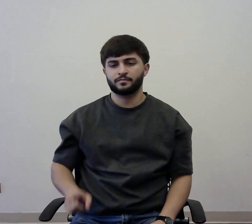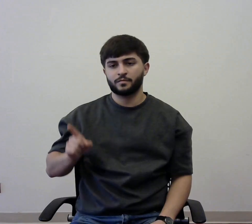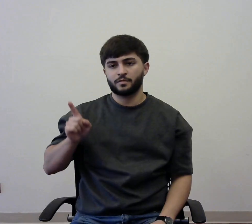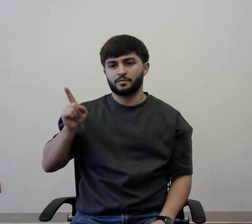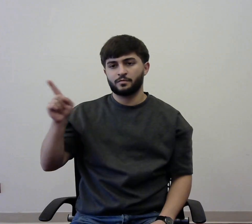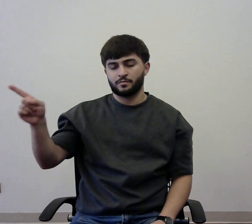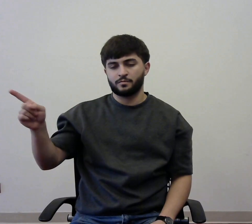onun